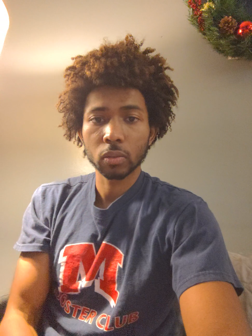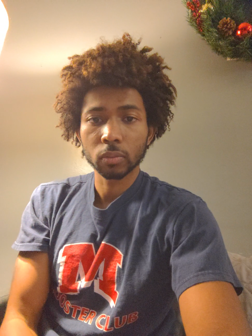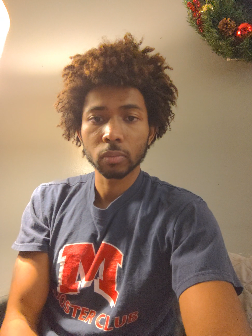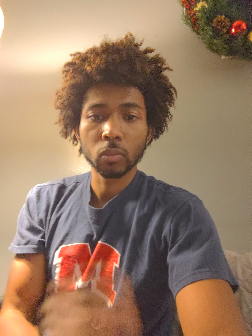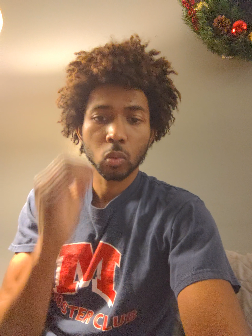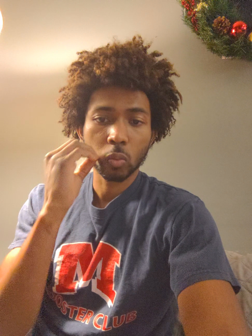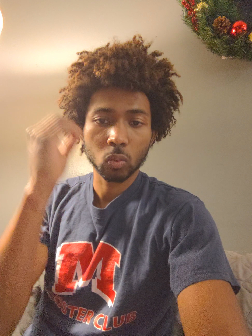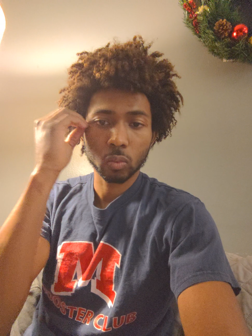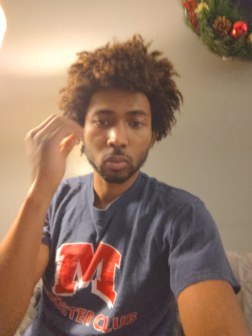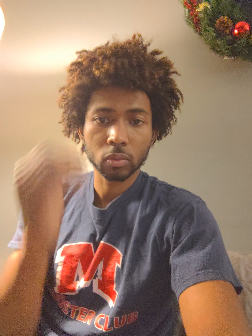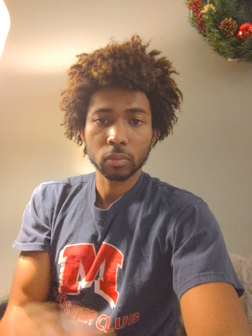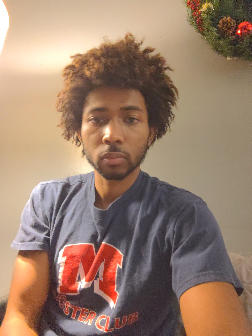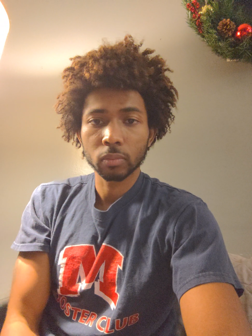home